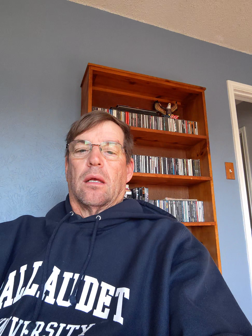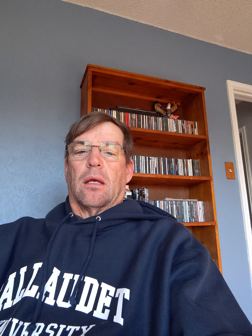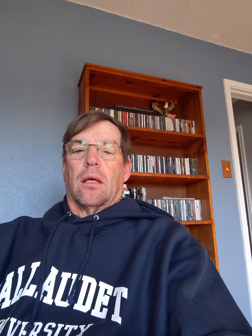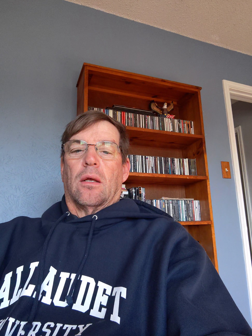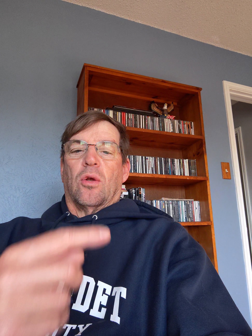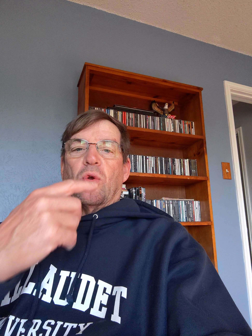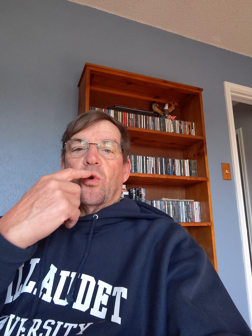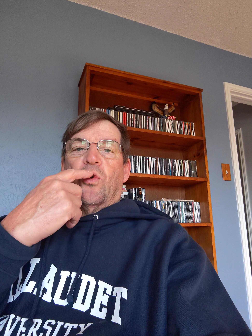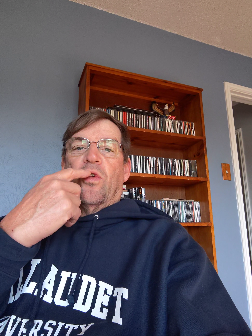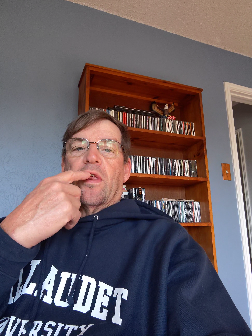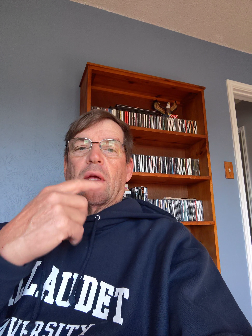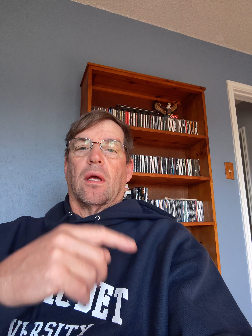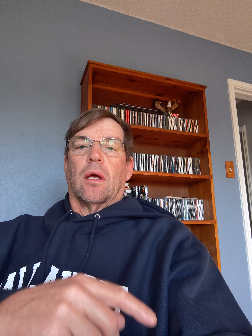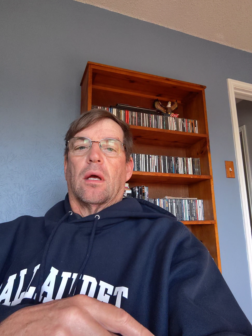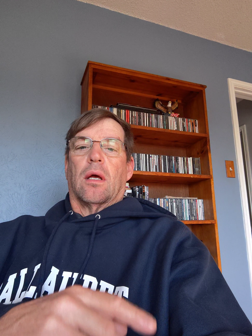tooth